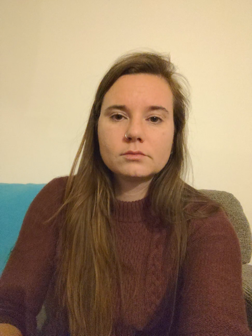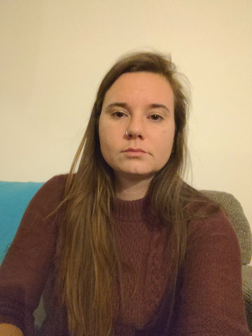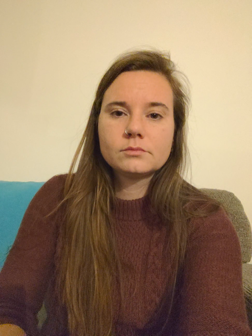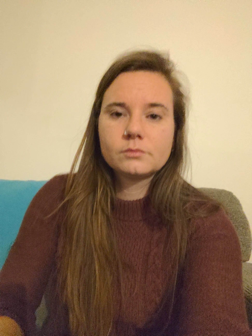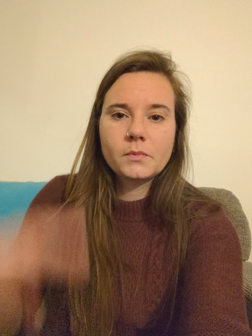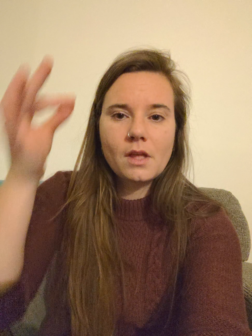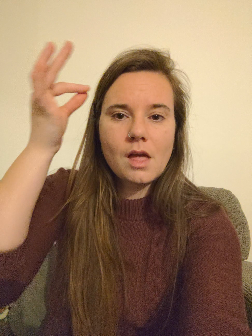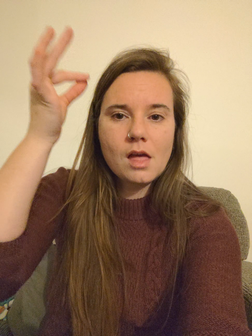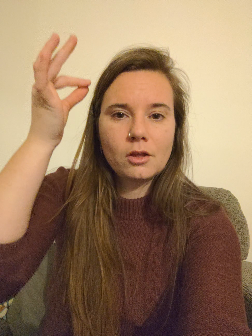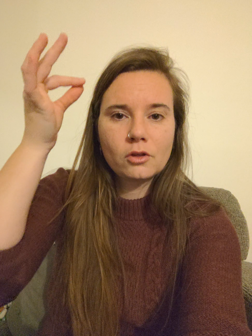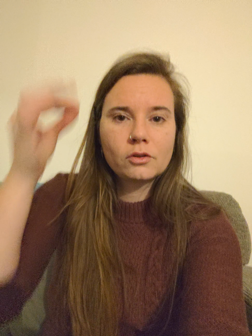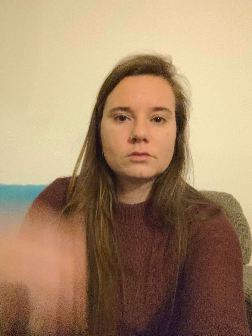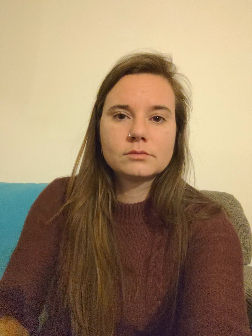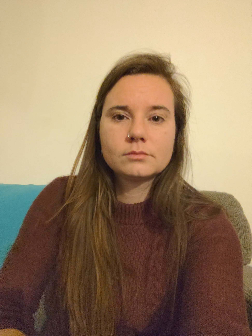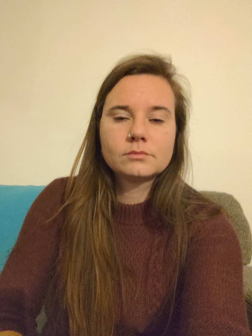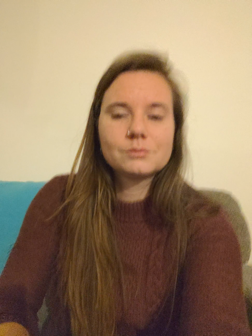hair